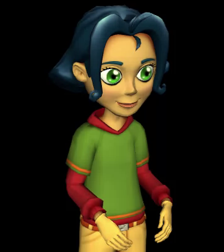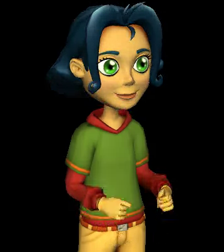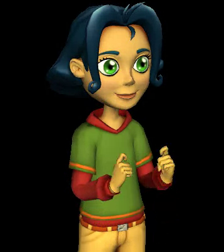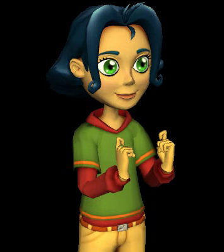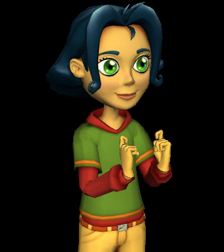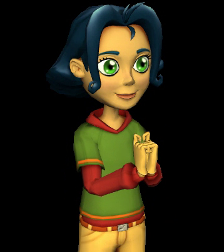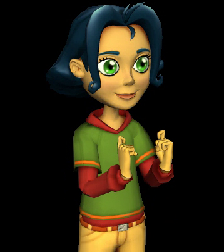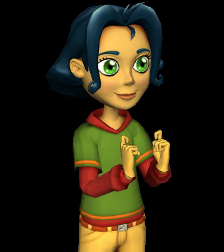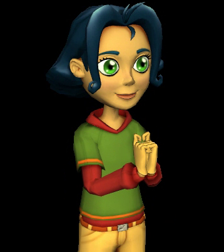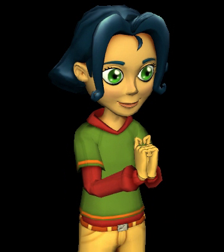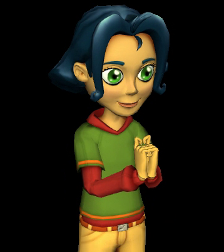كهربائي